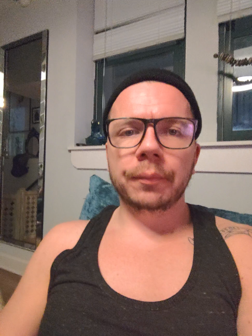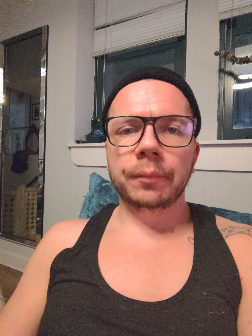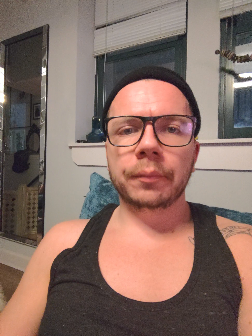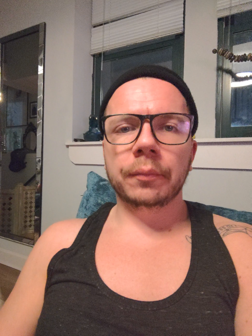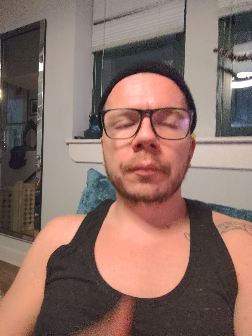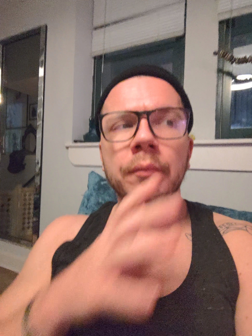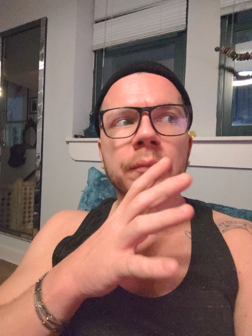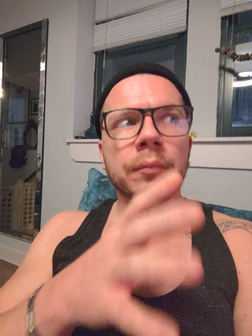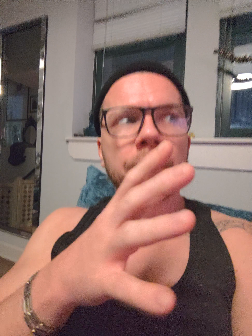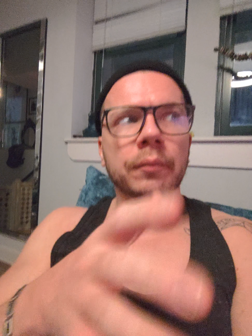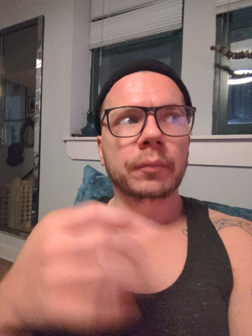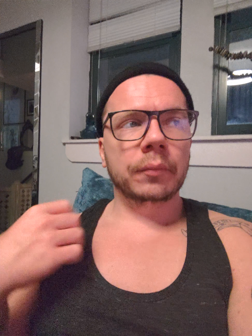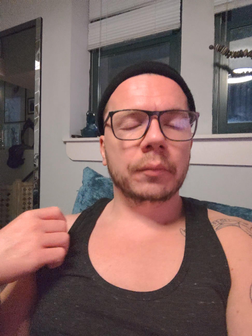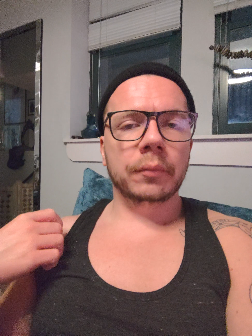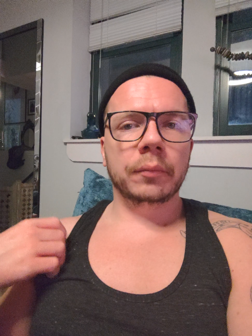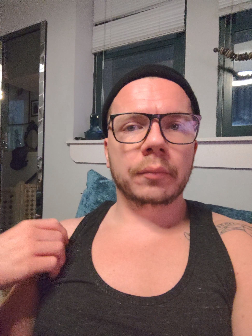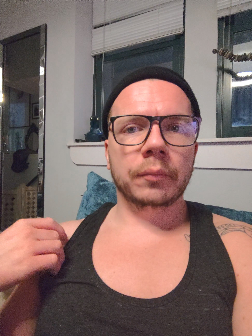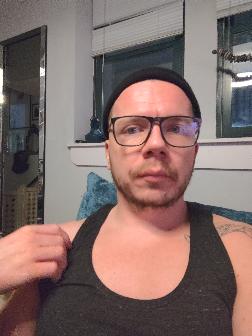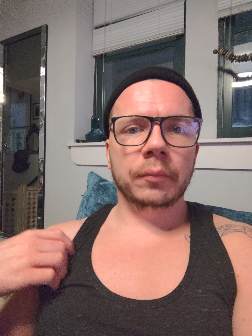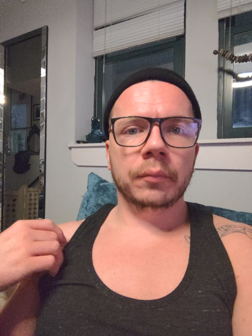grandma